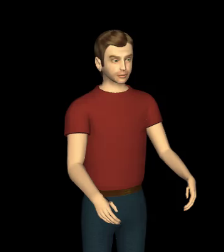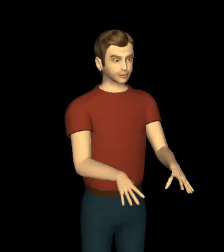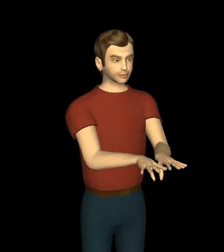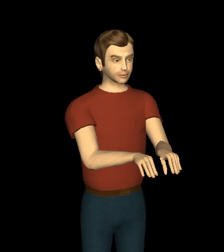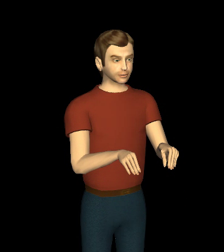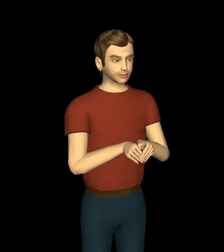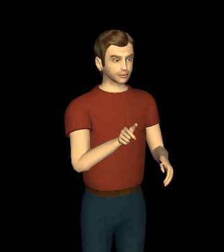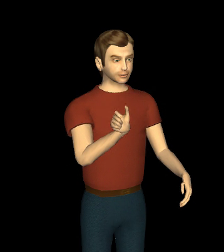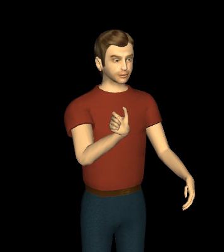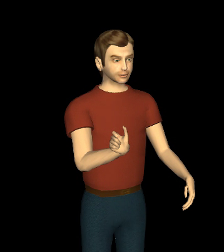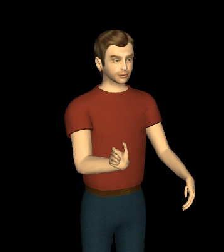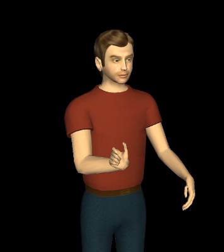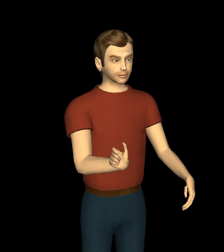فرد من العائلة